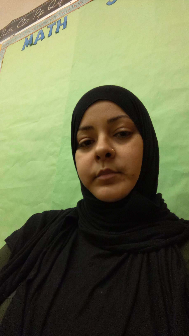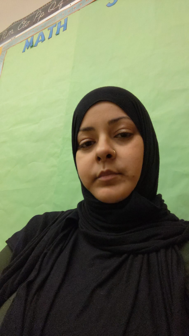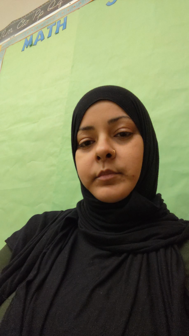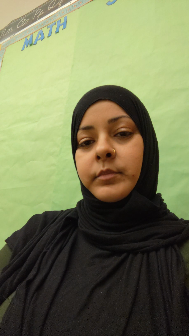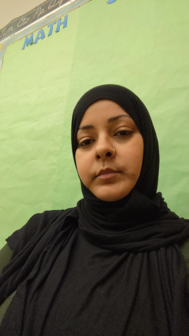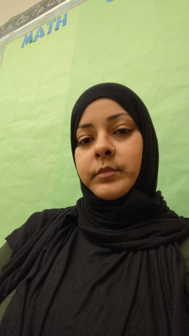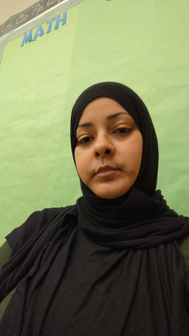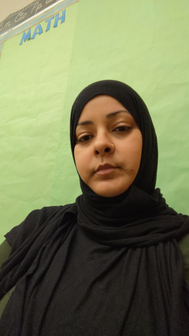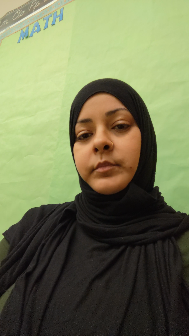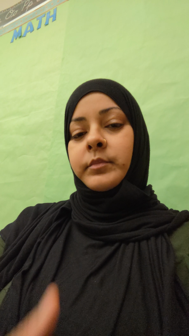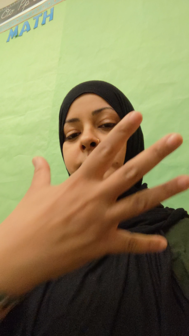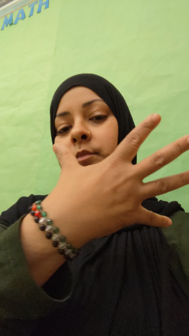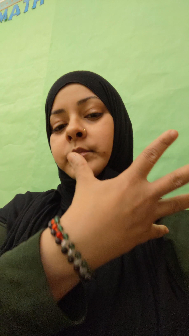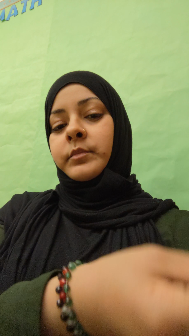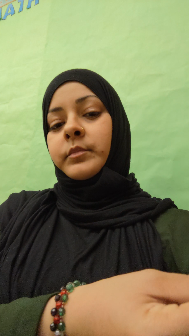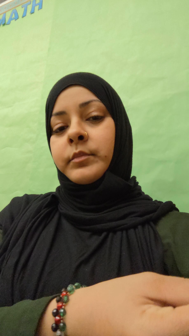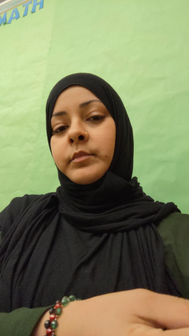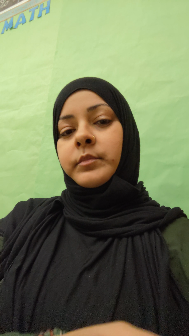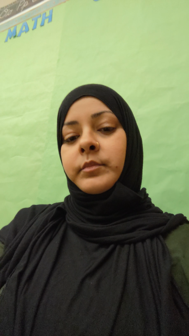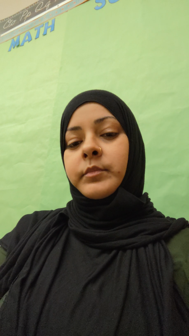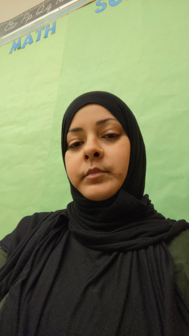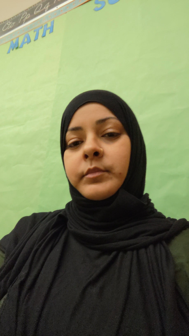poor